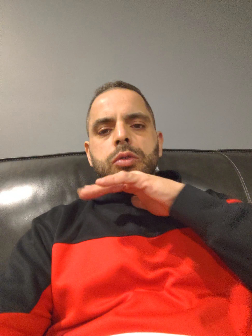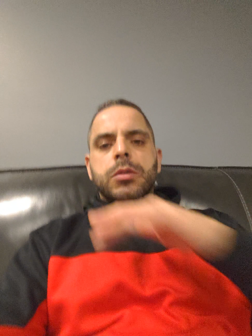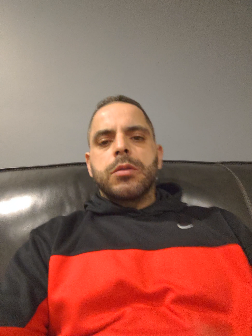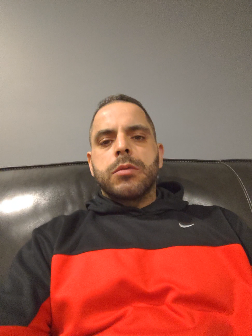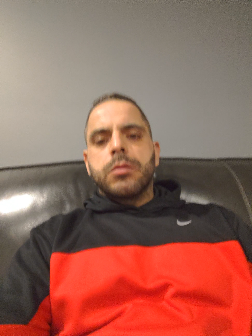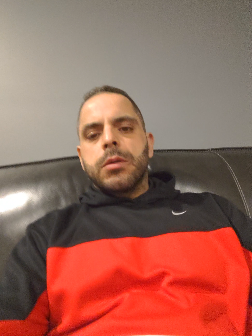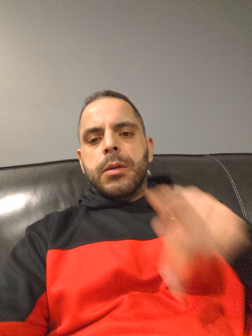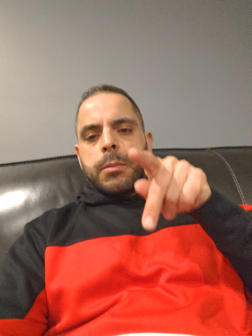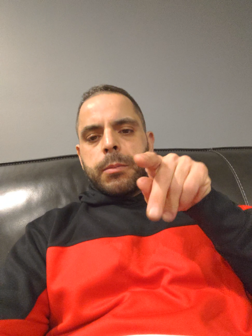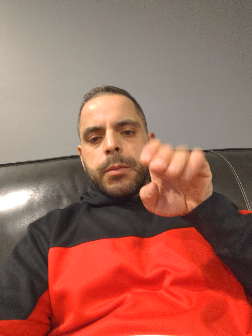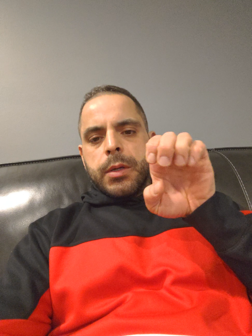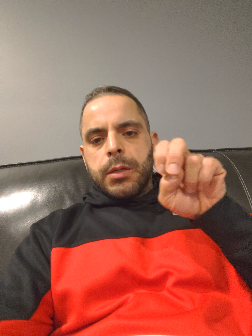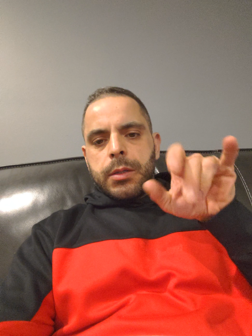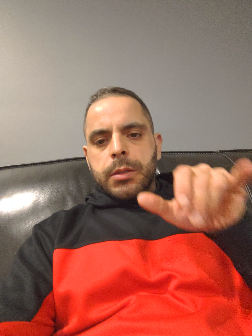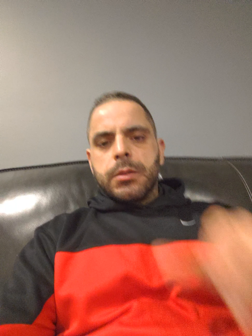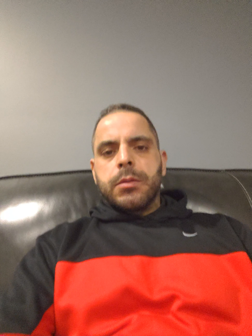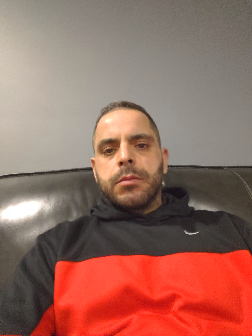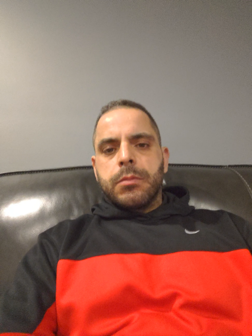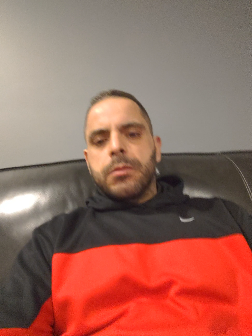penny